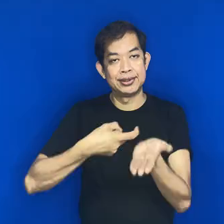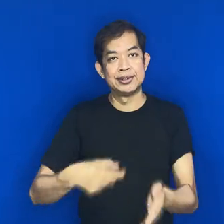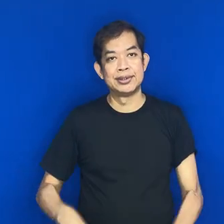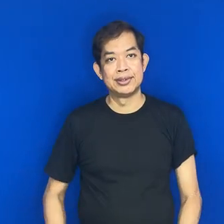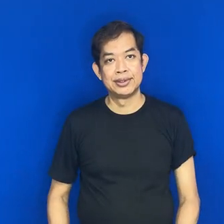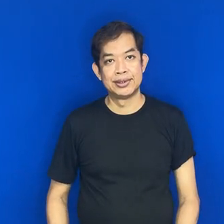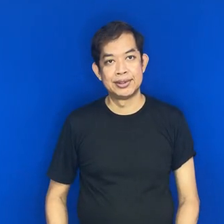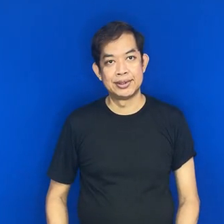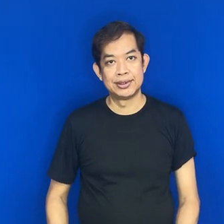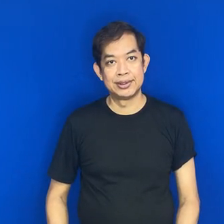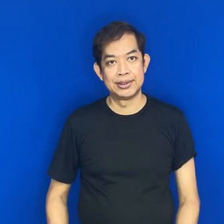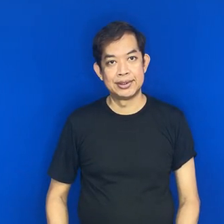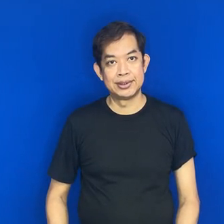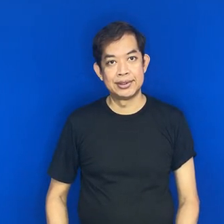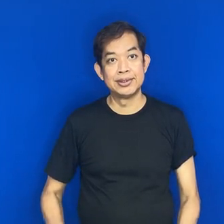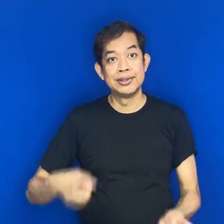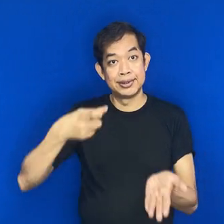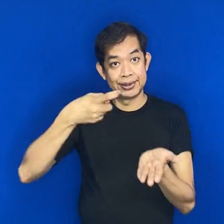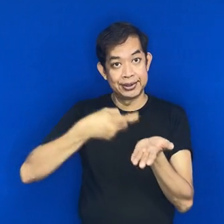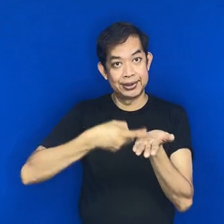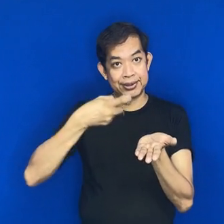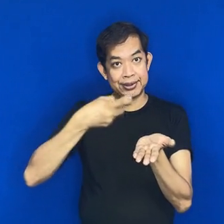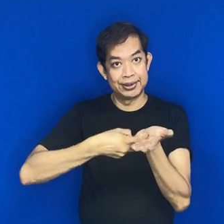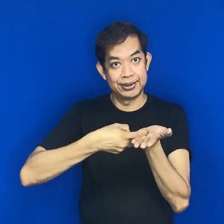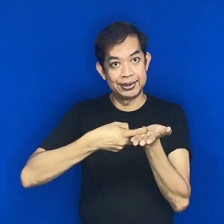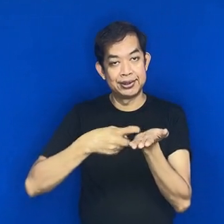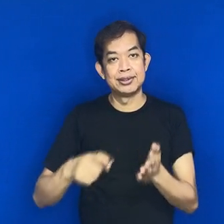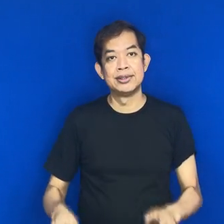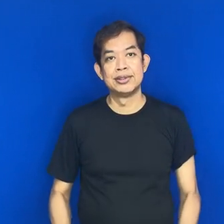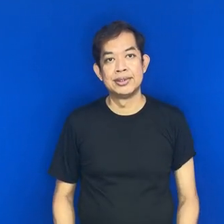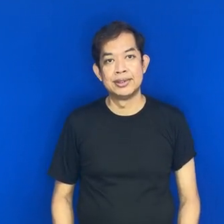shrimp